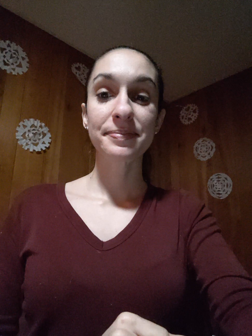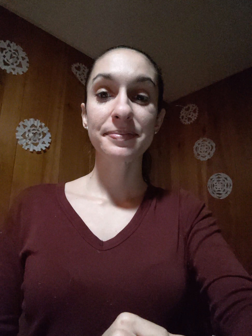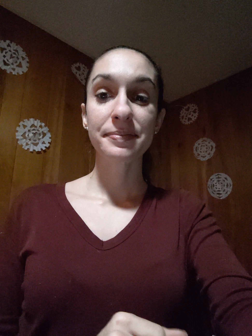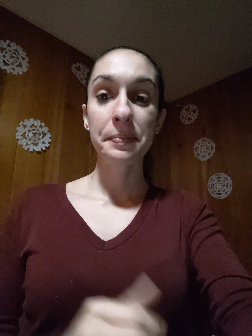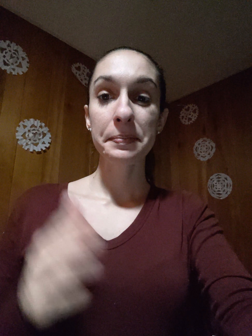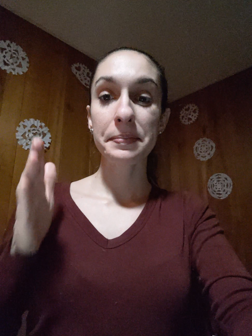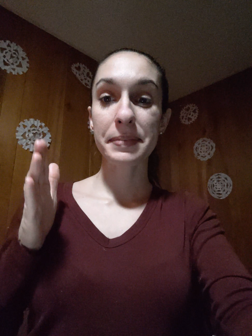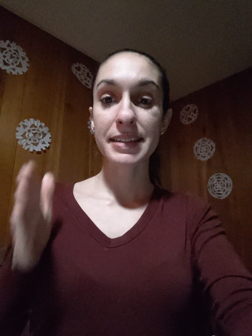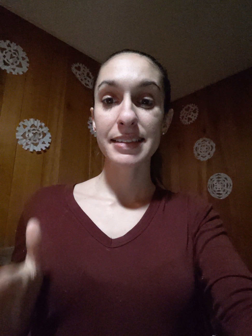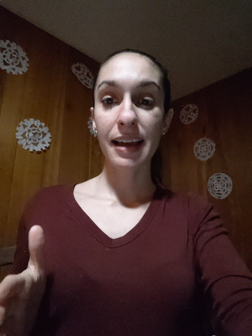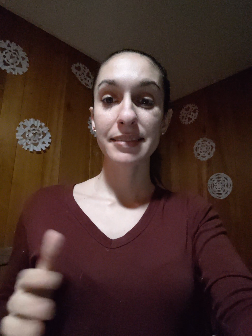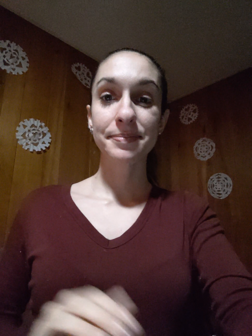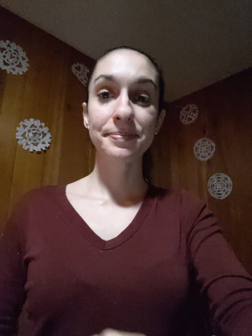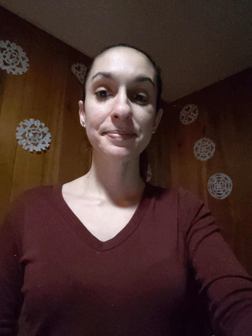beside